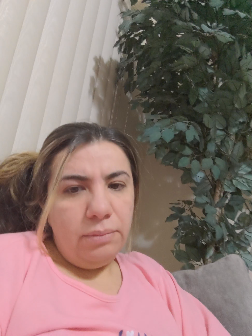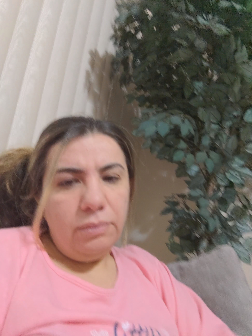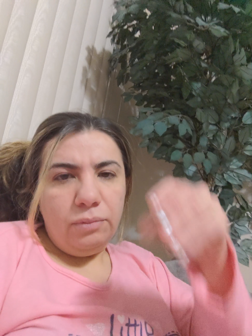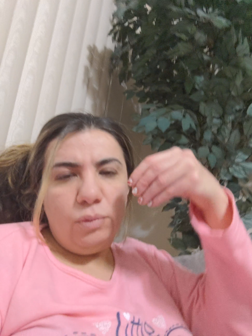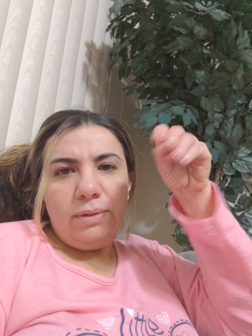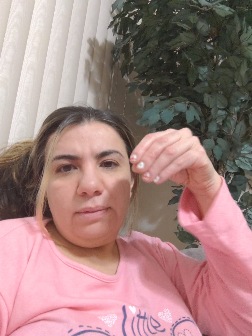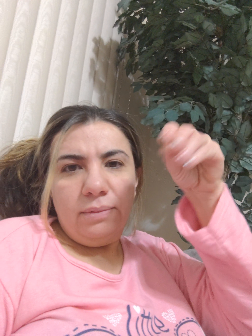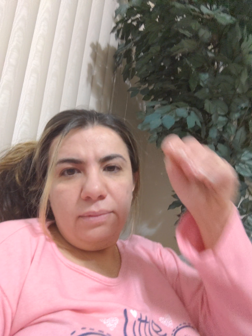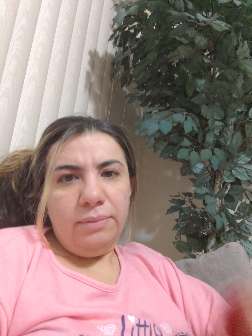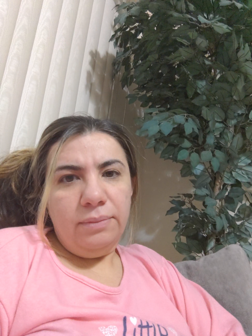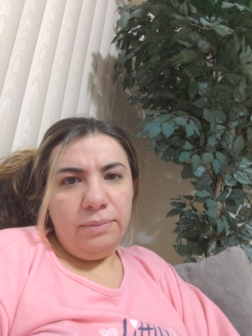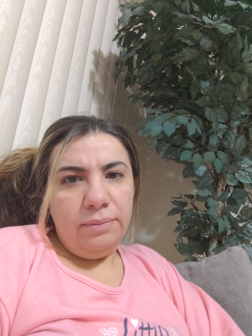store